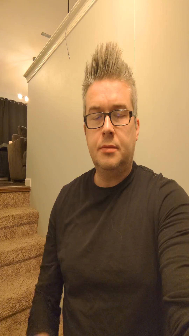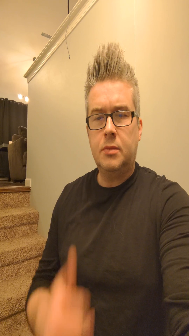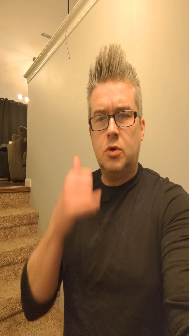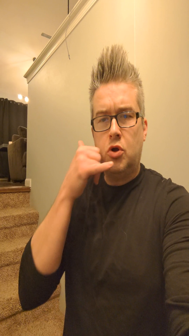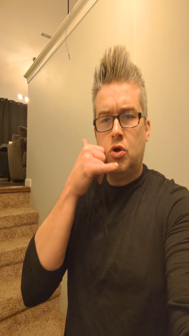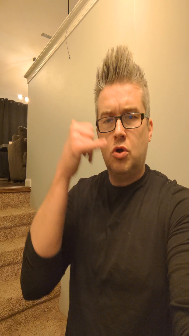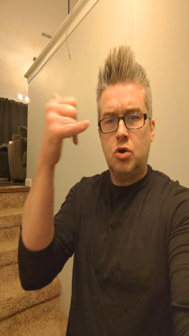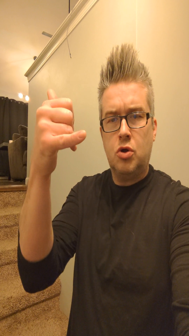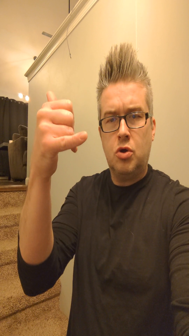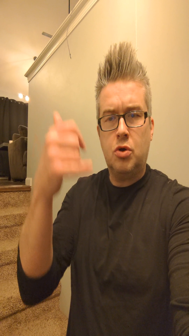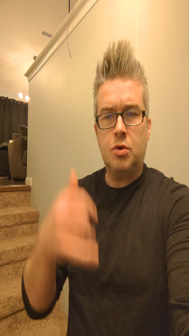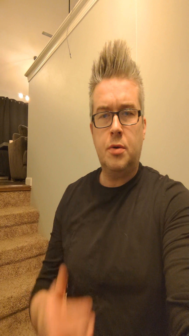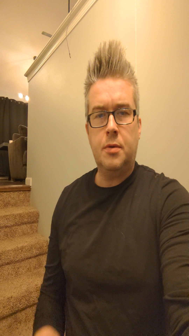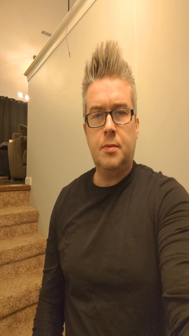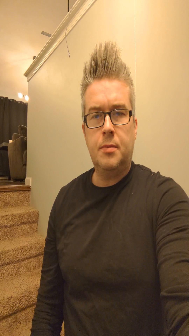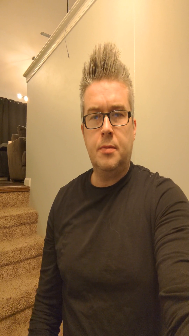call on the phone